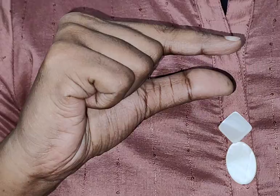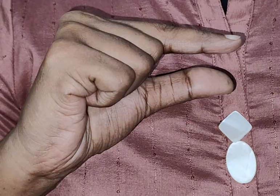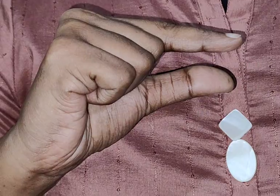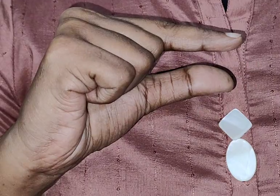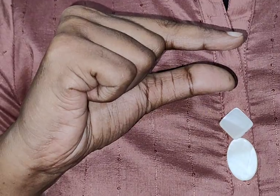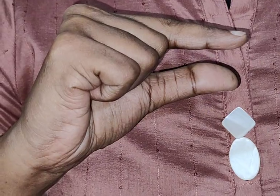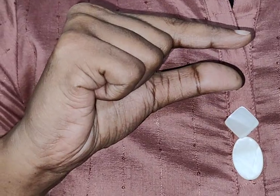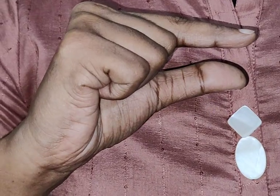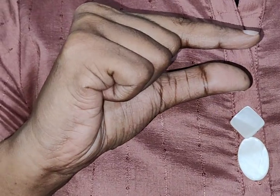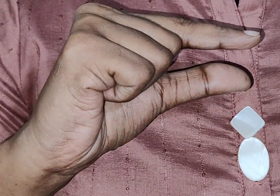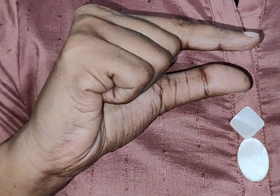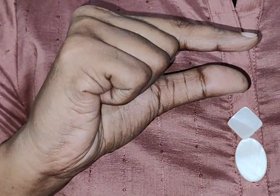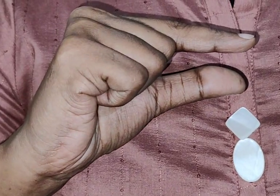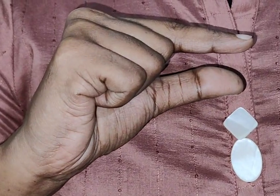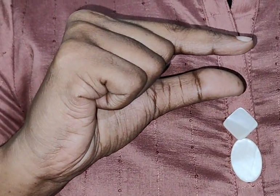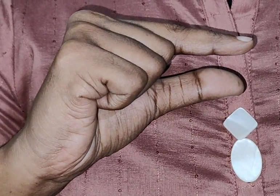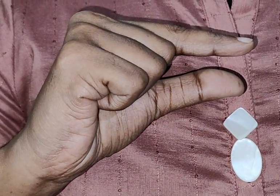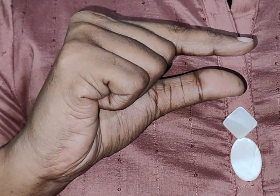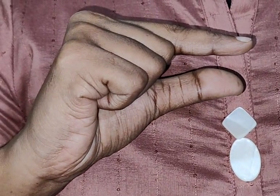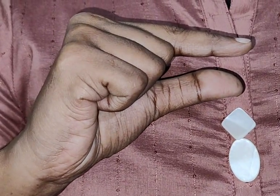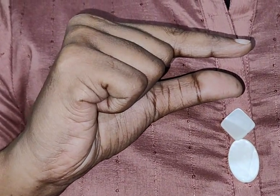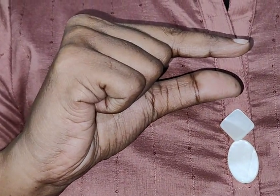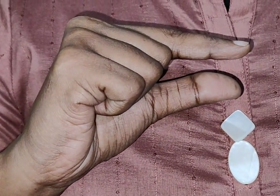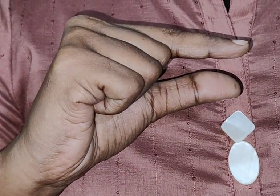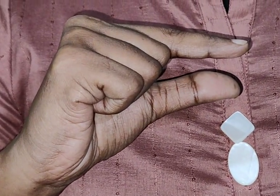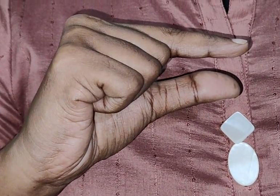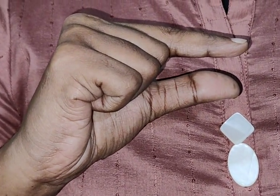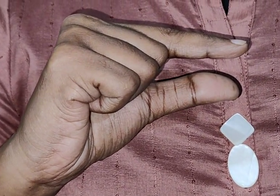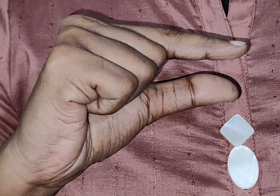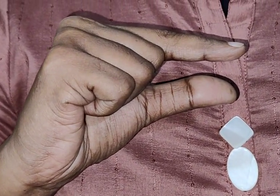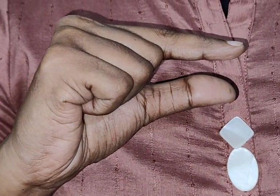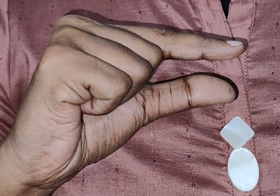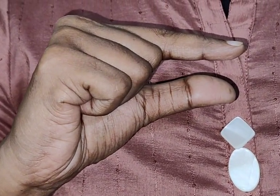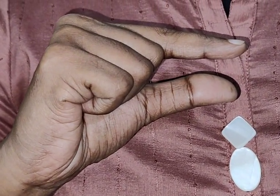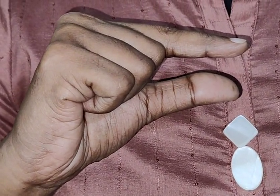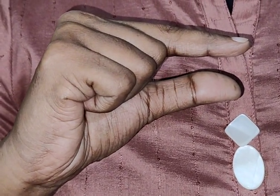ഉ